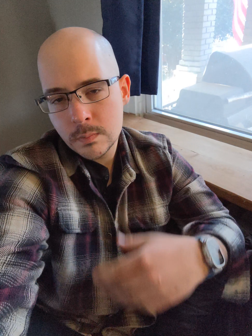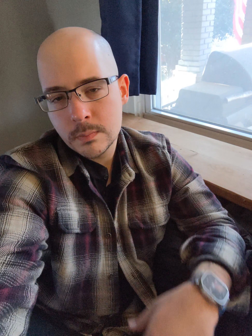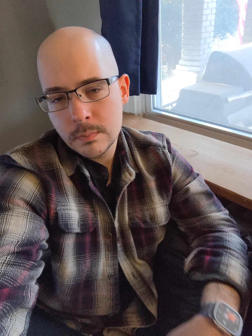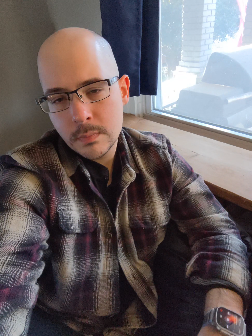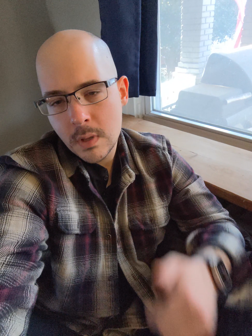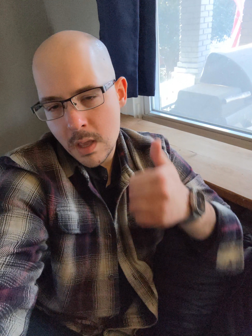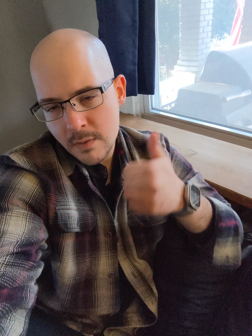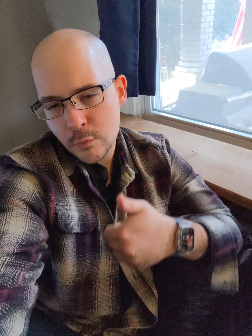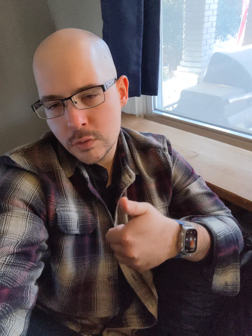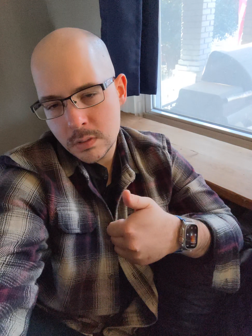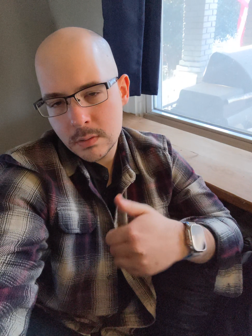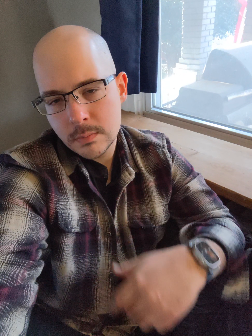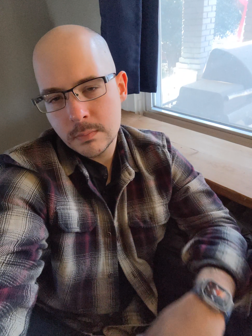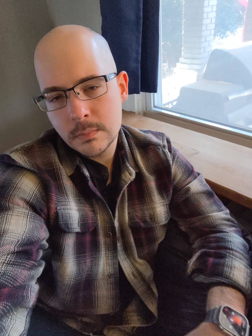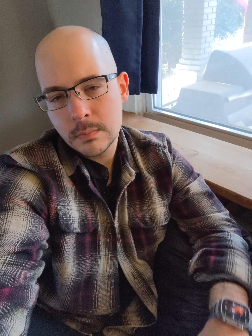every